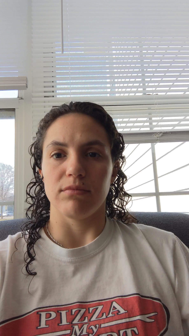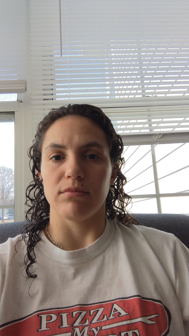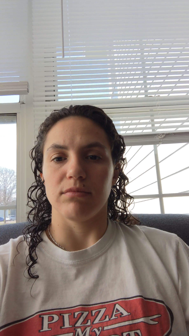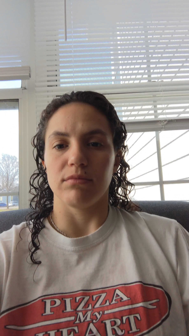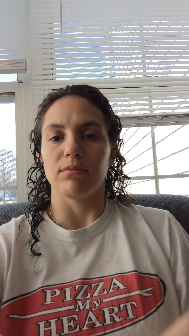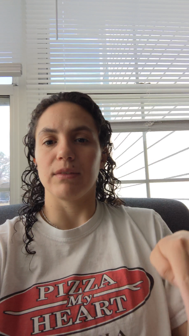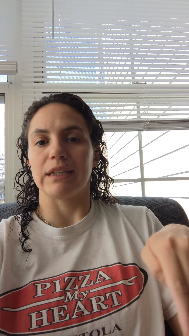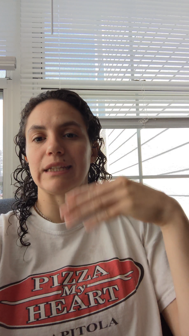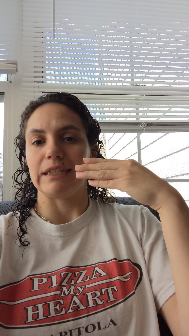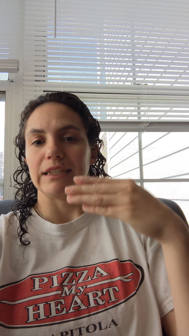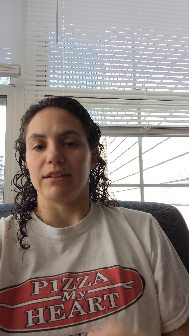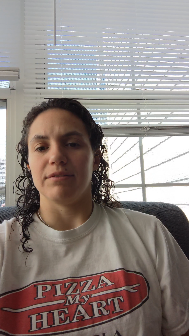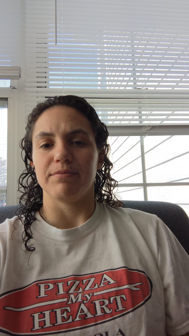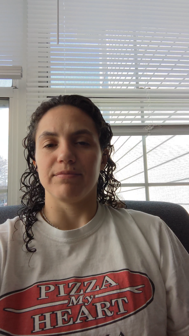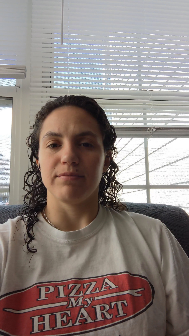kick